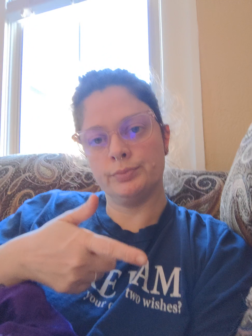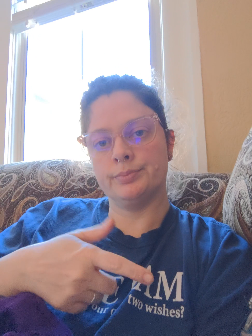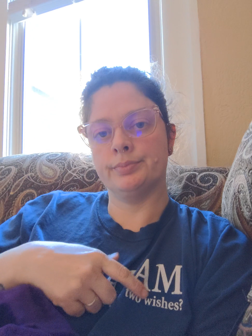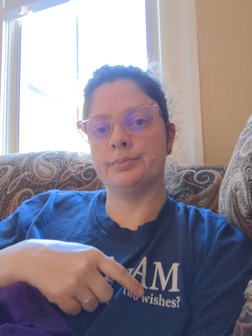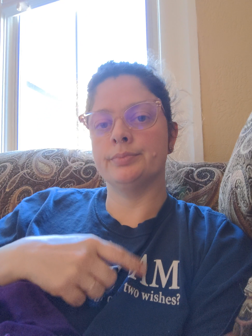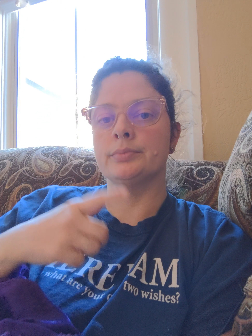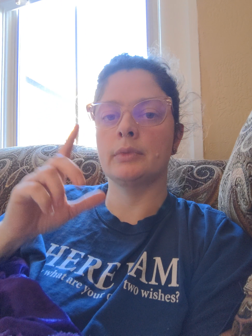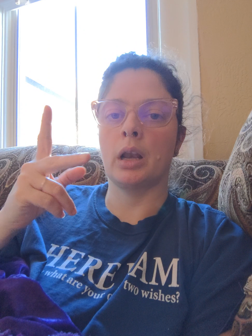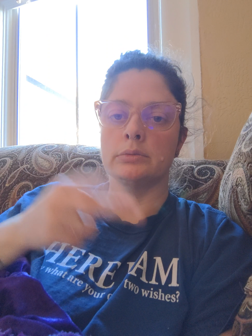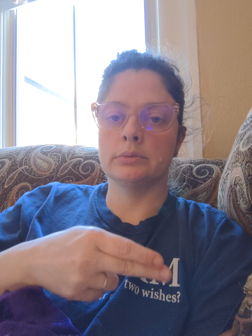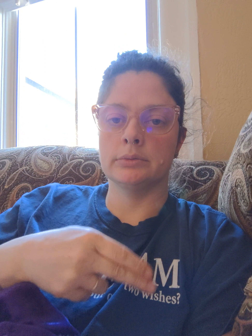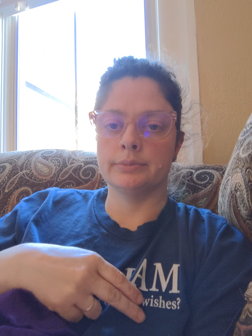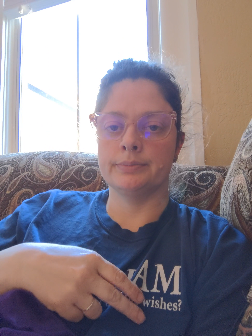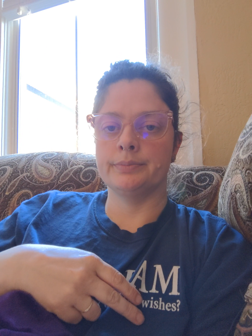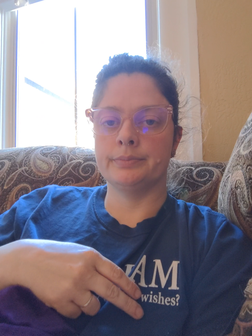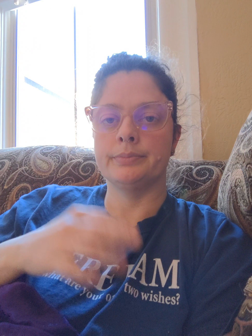cut